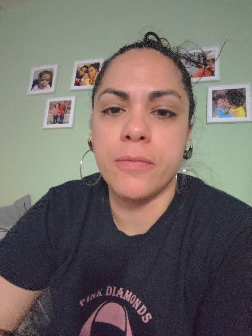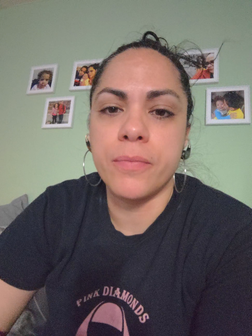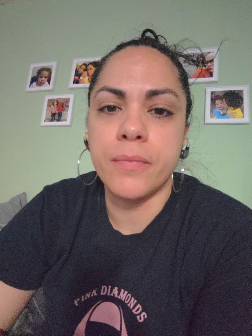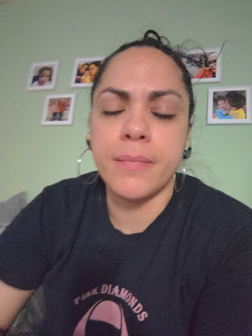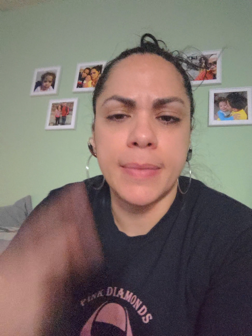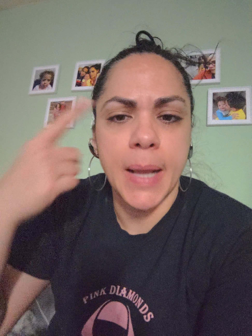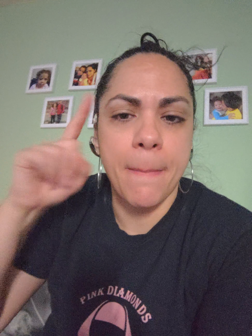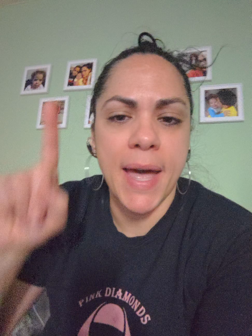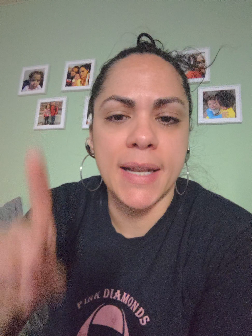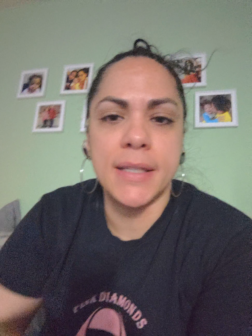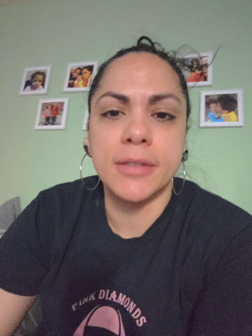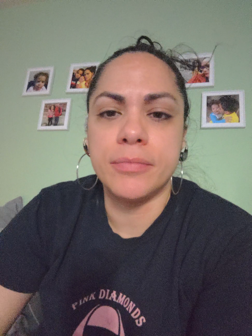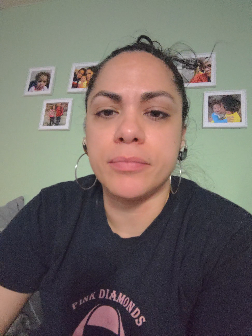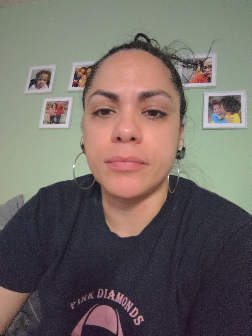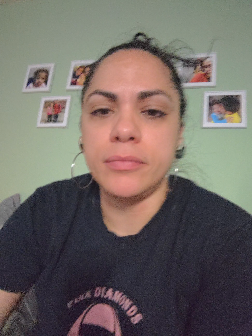penny